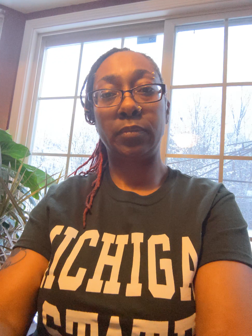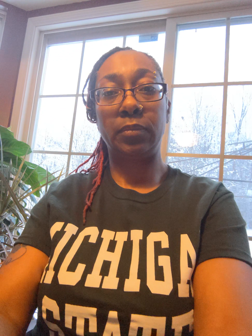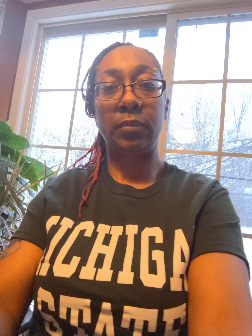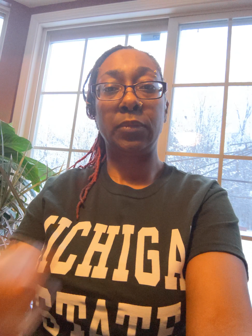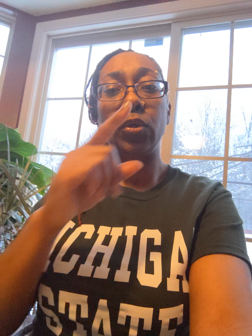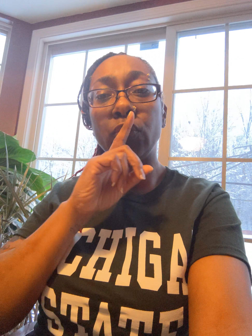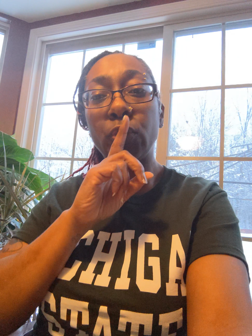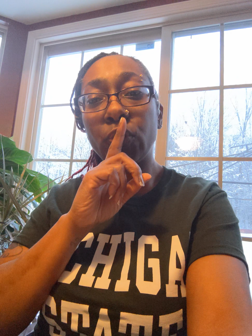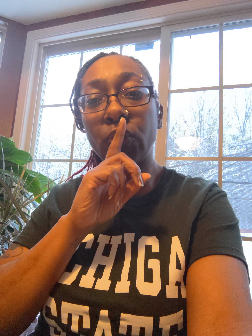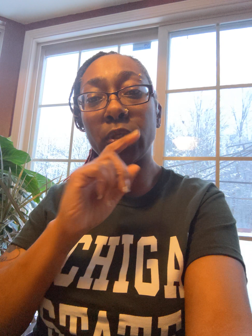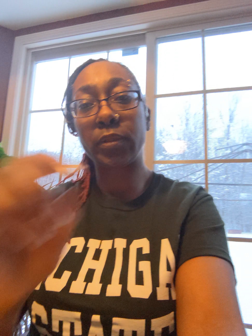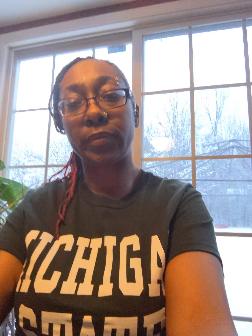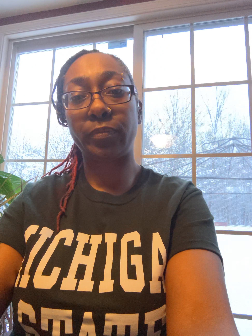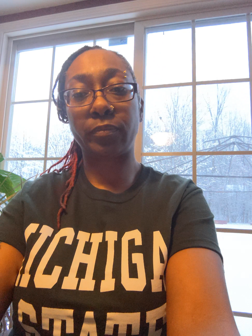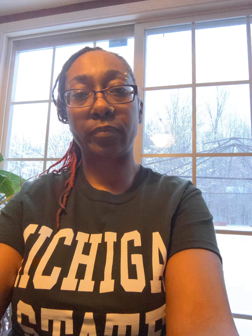shhh